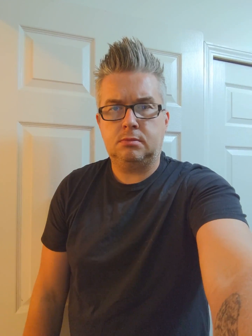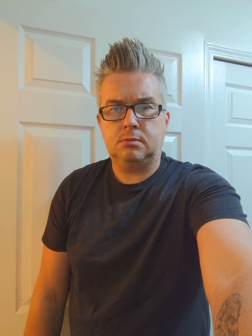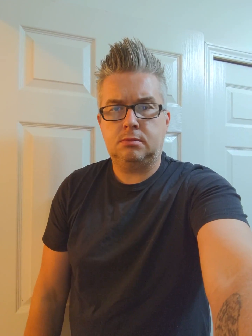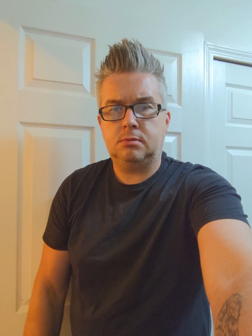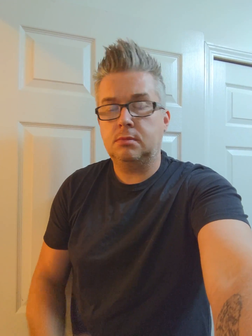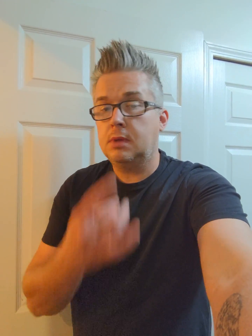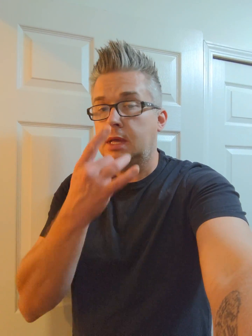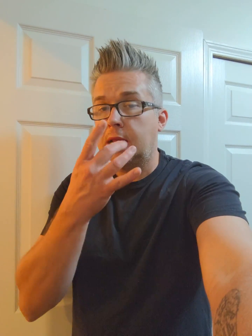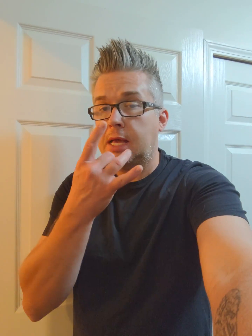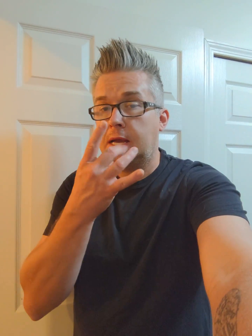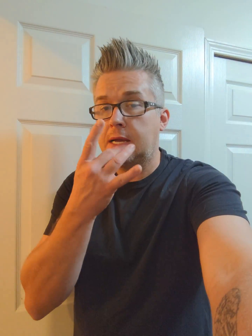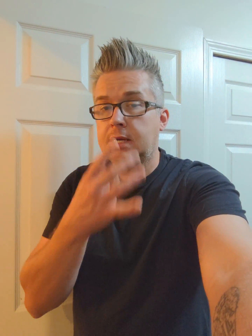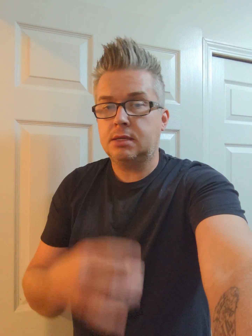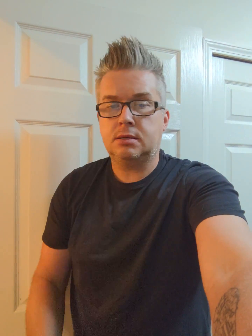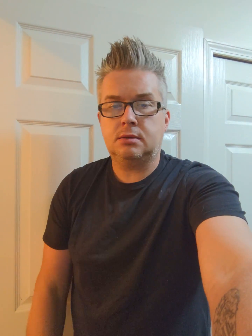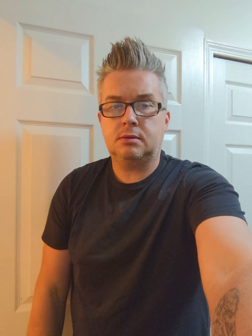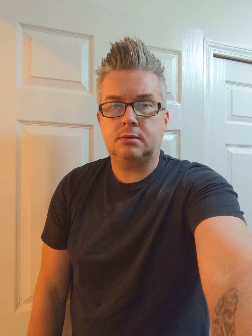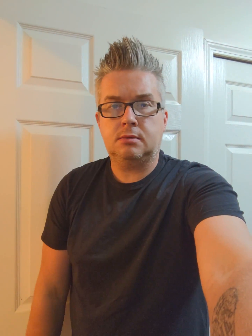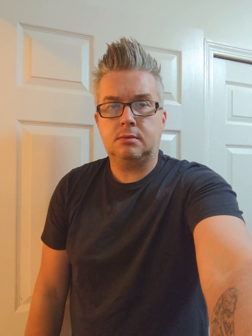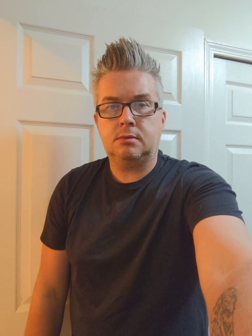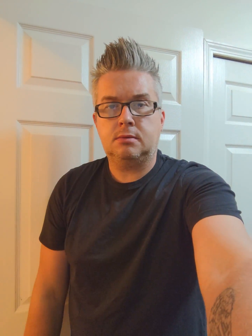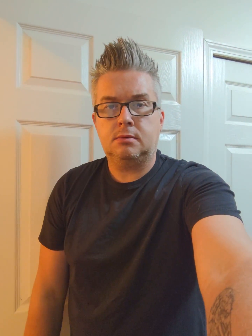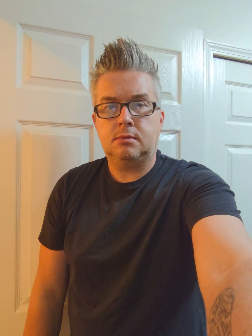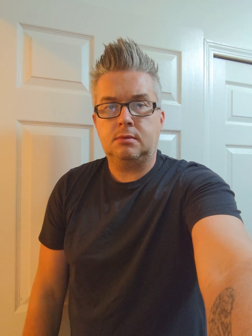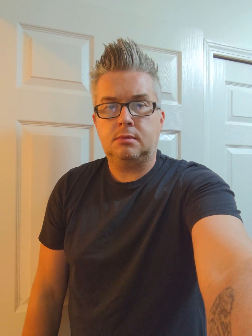light bulb